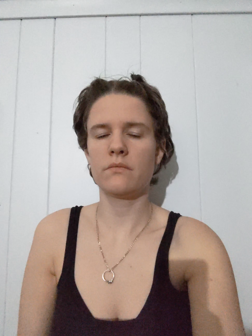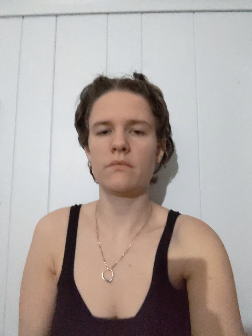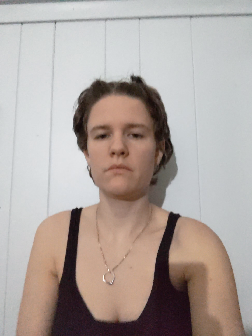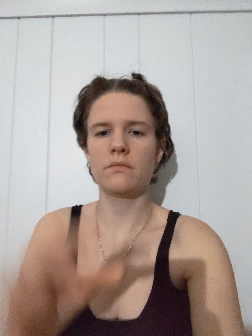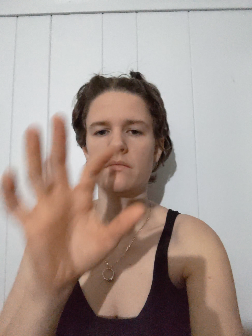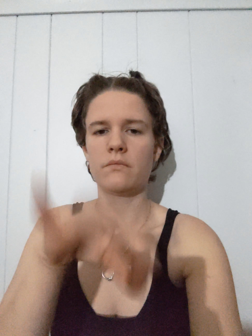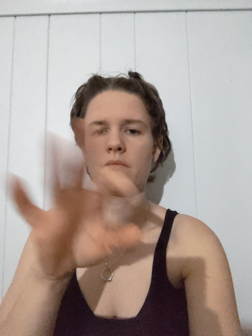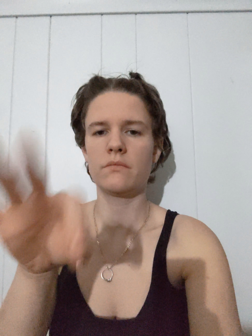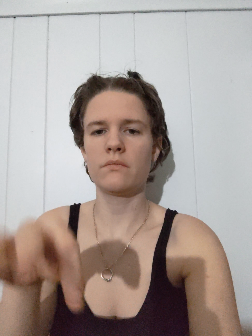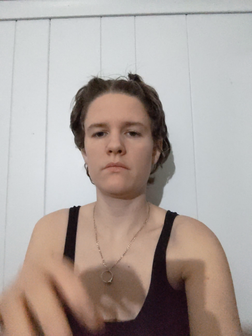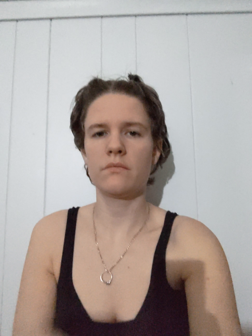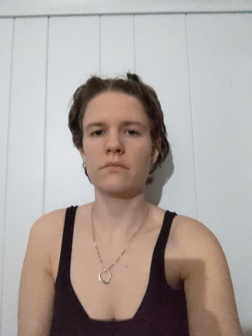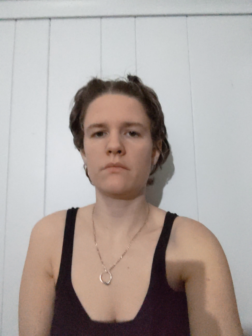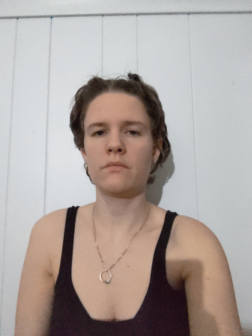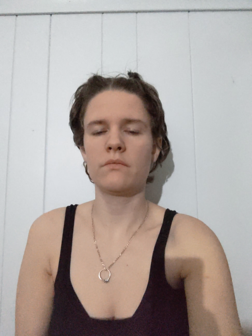french fries